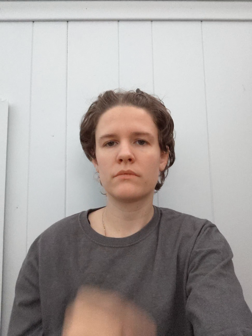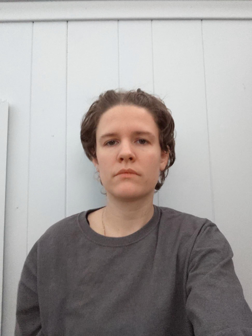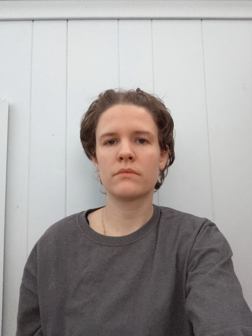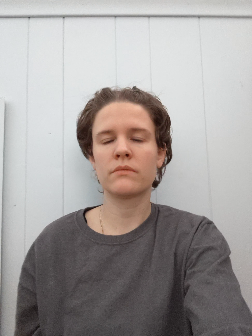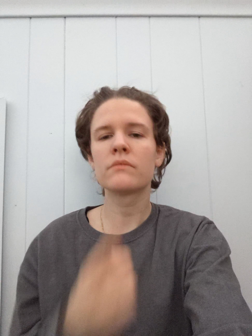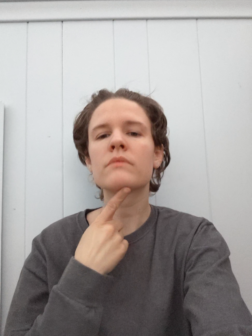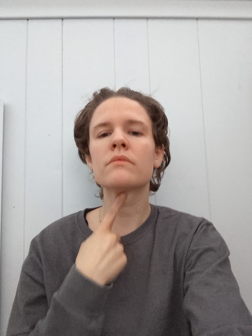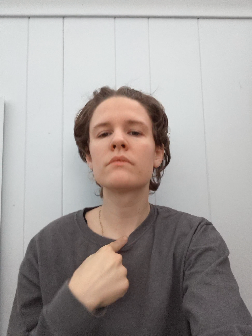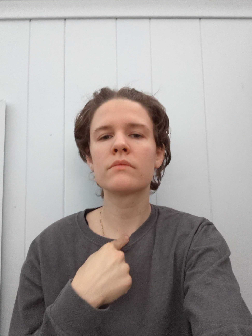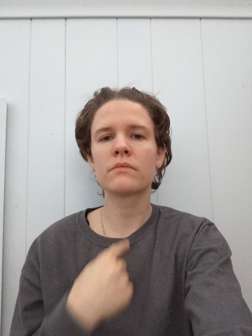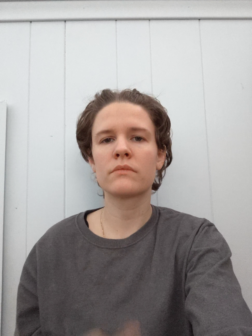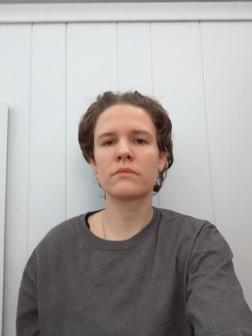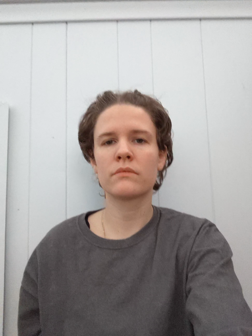thirsty